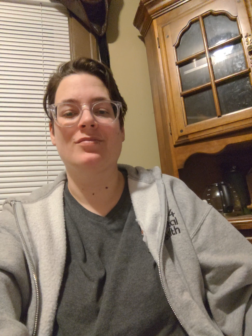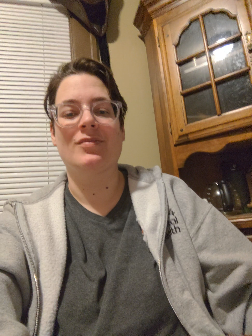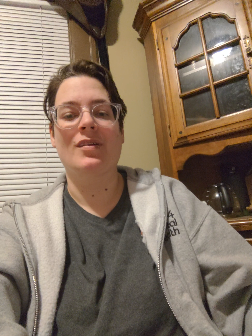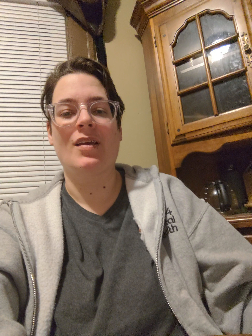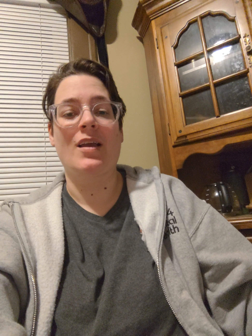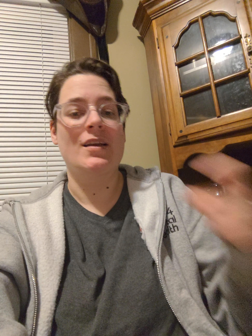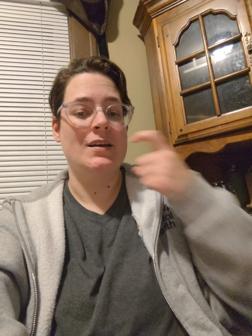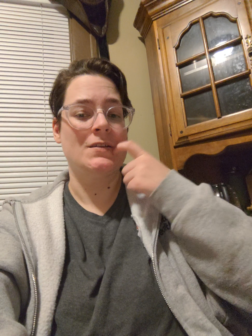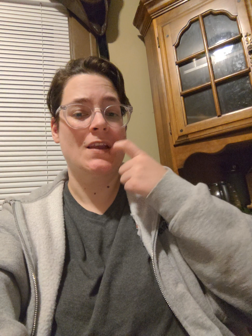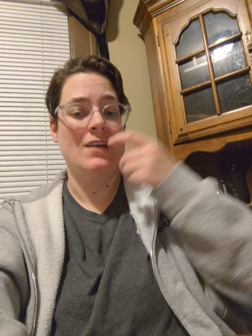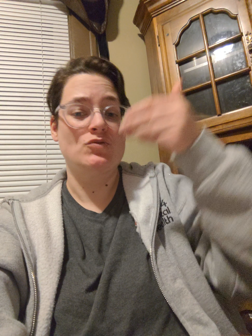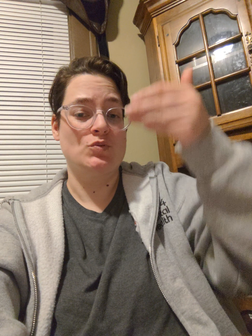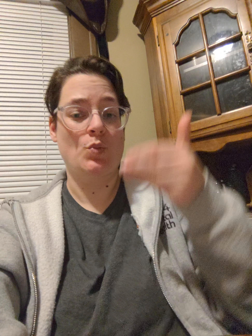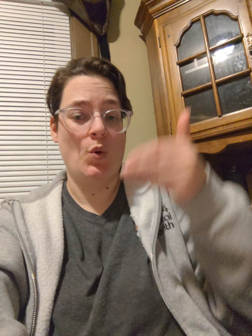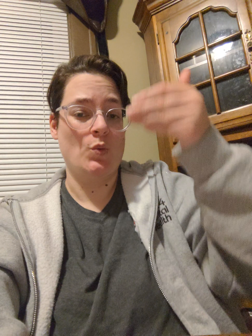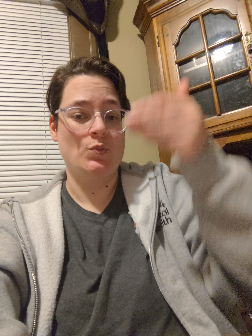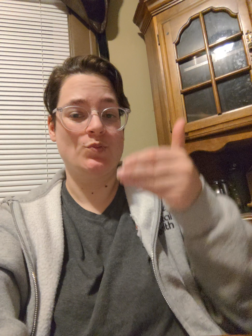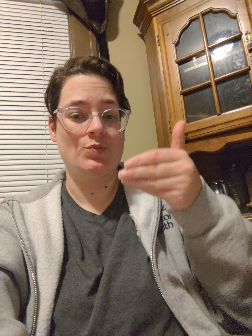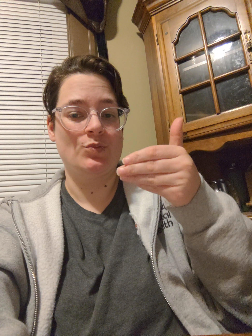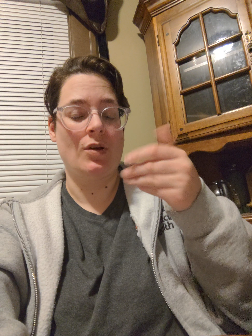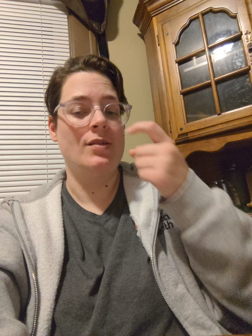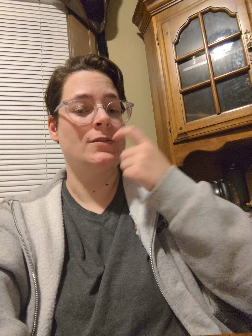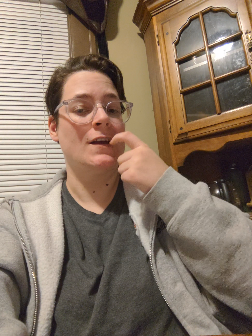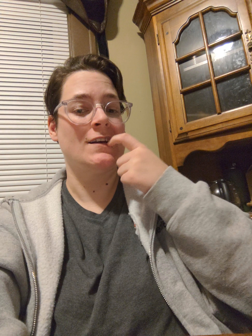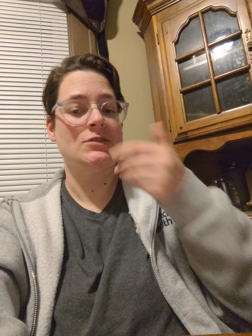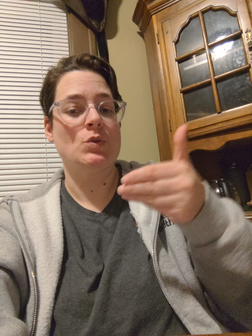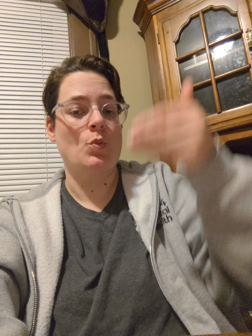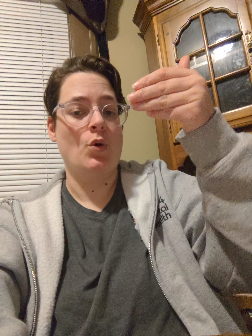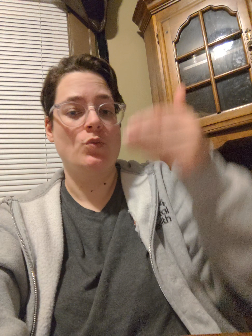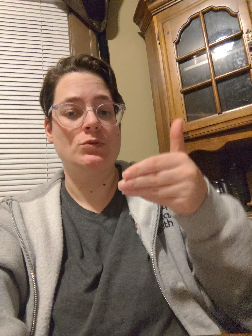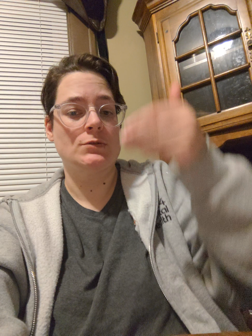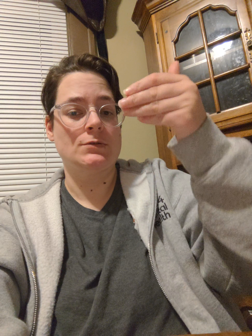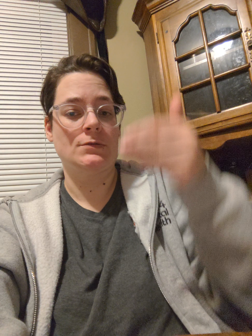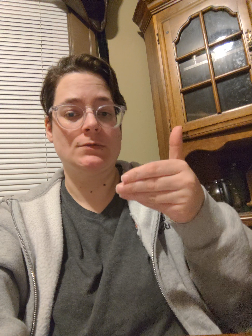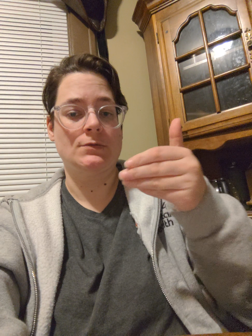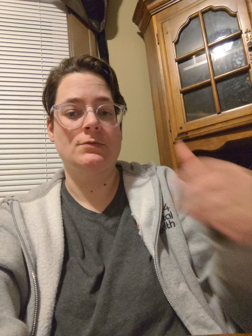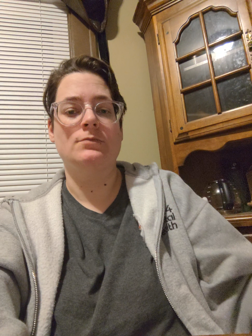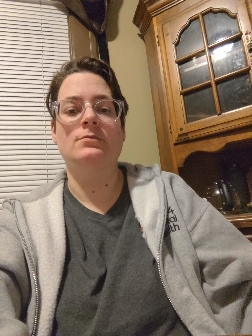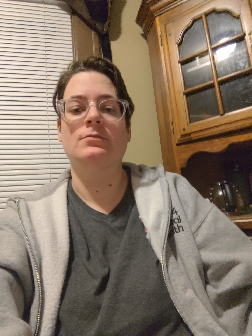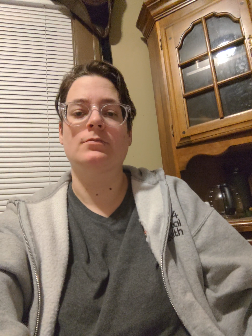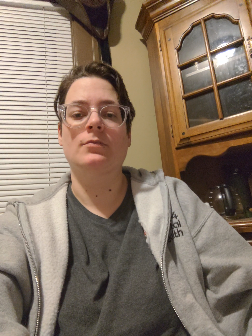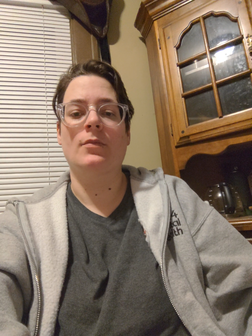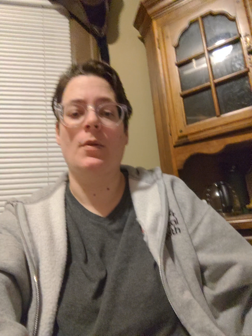window